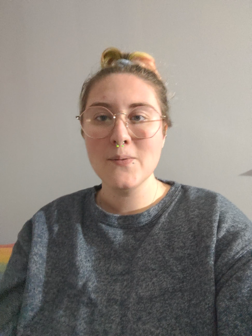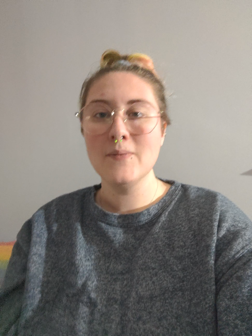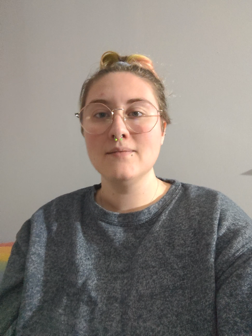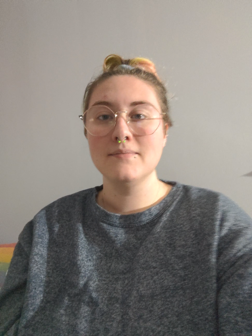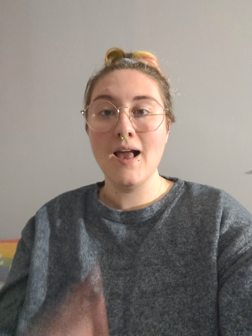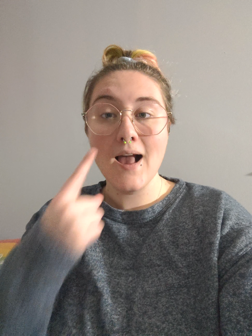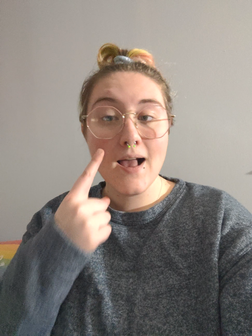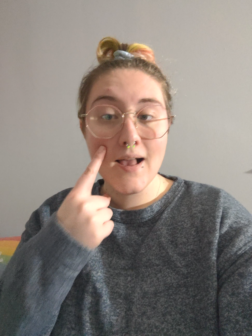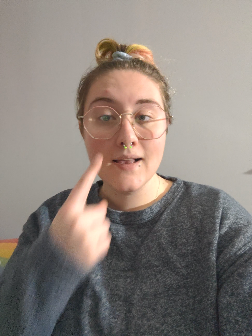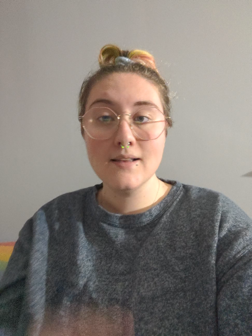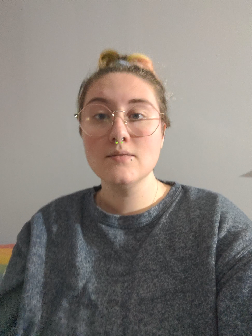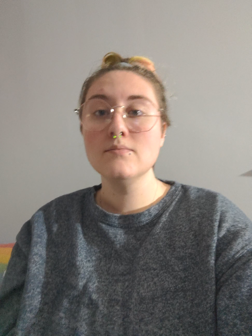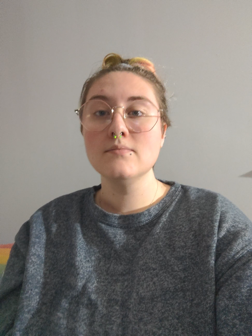eye